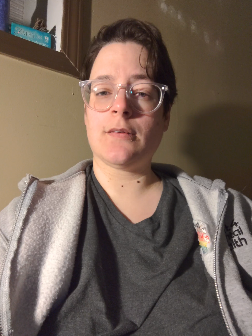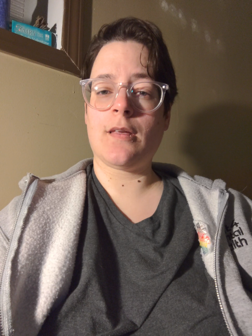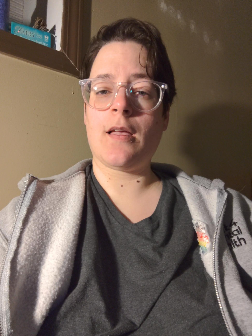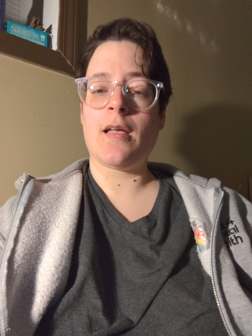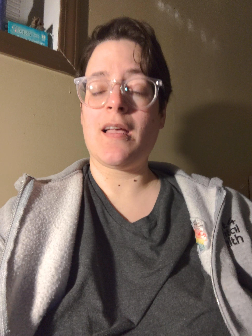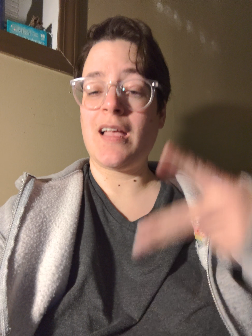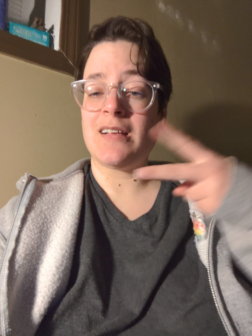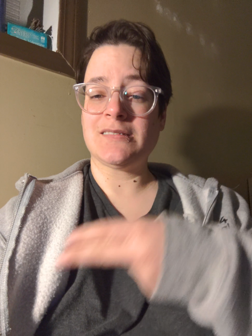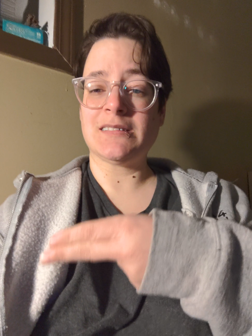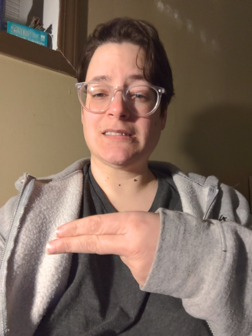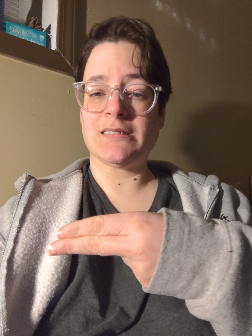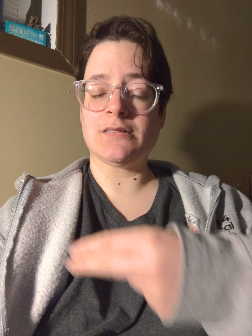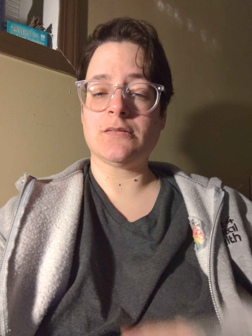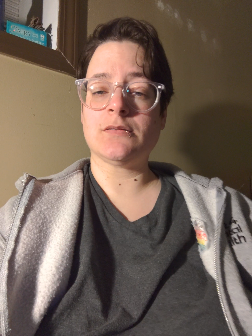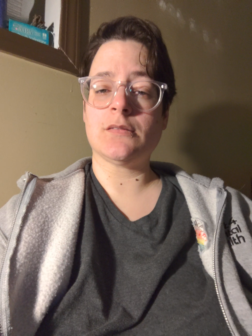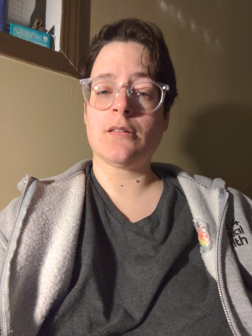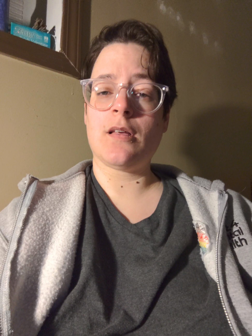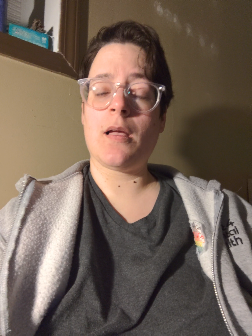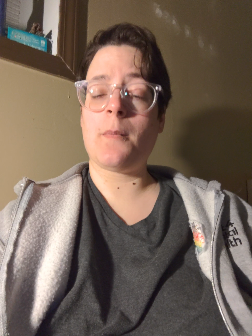cut